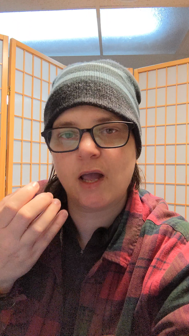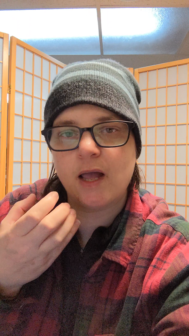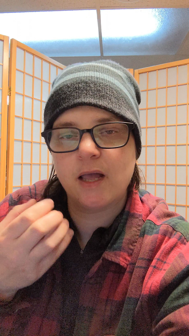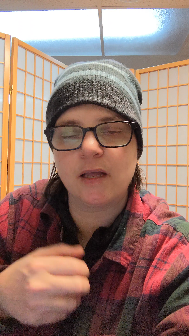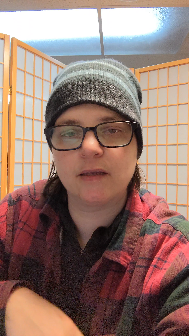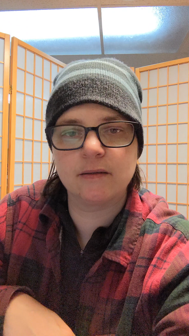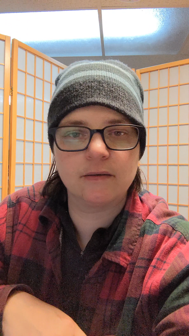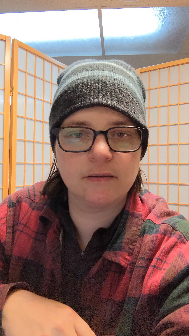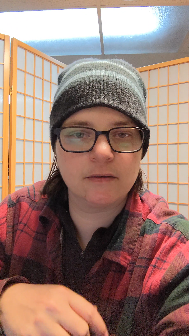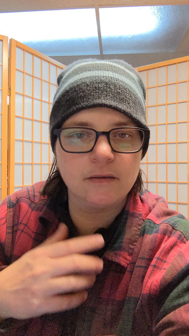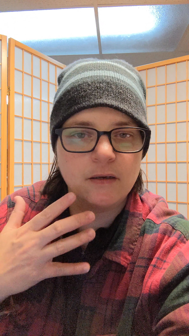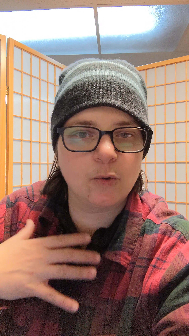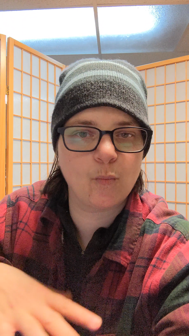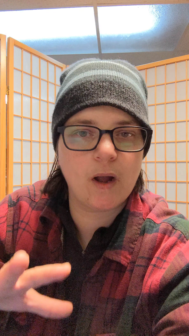dress